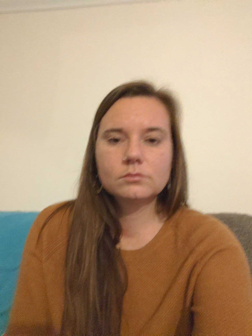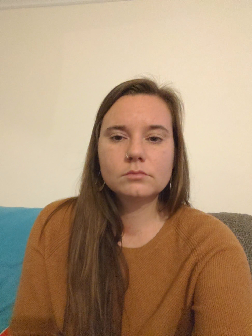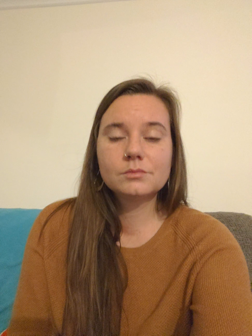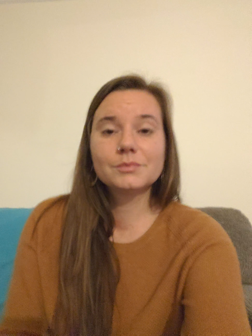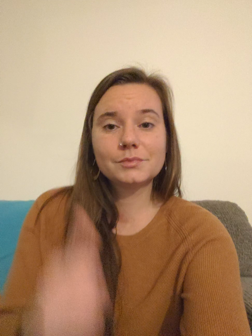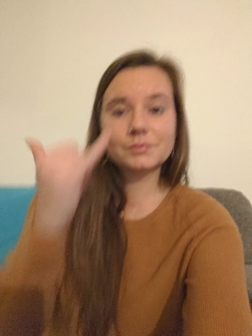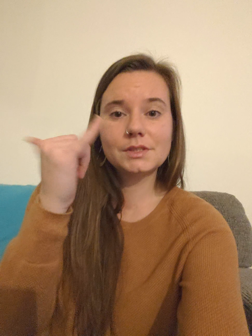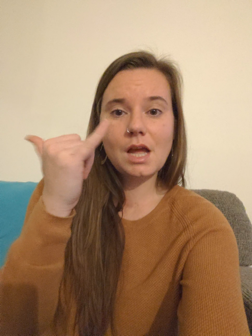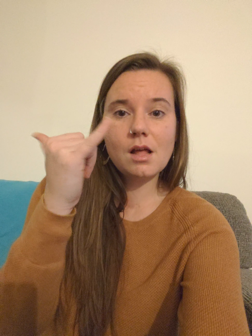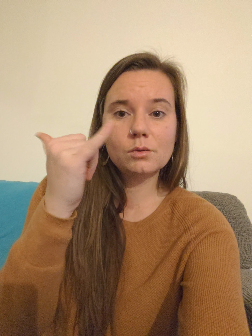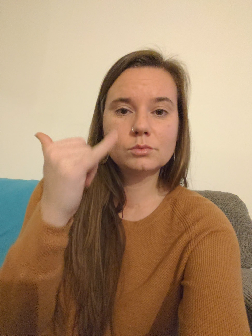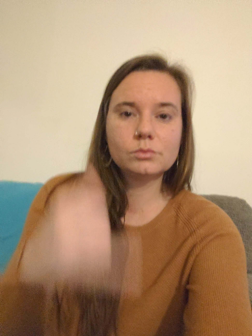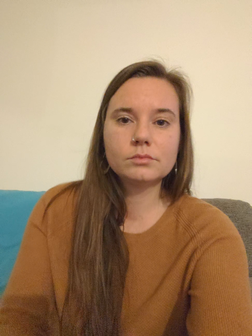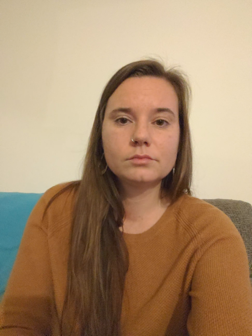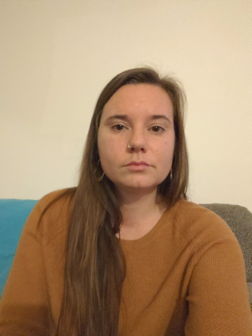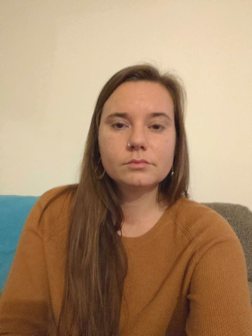yellow